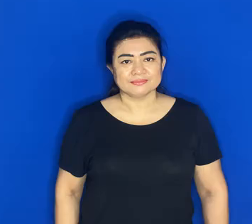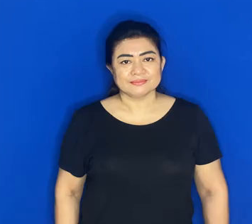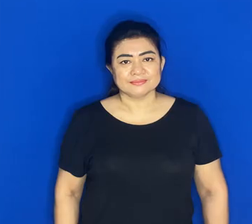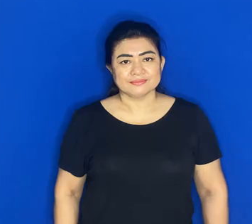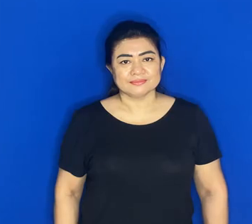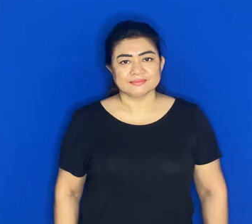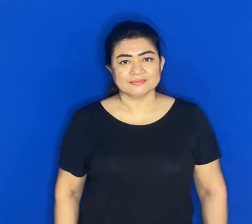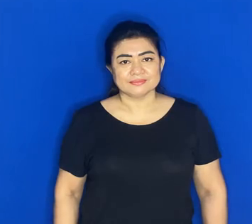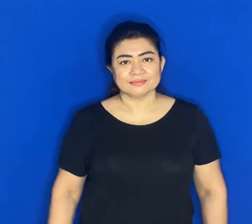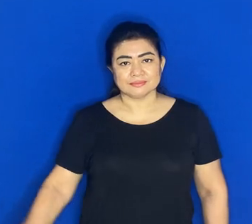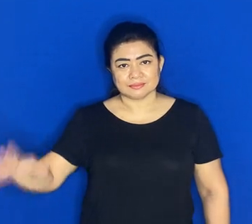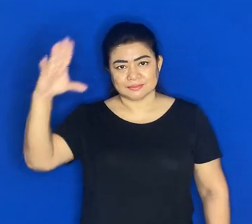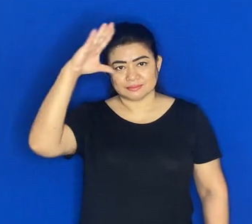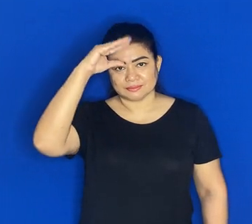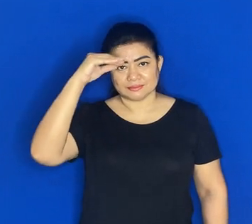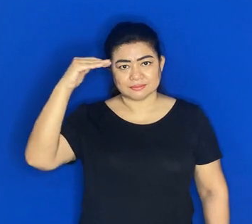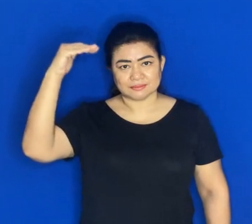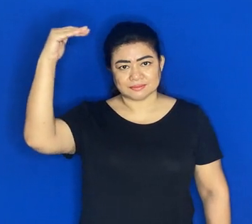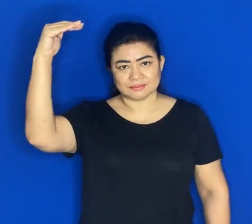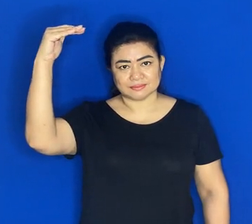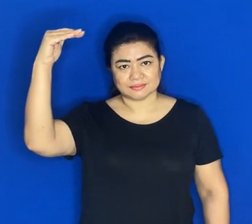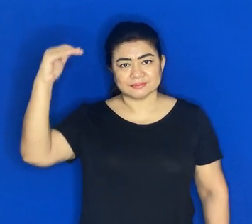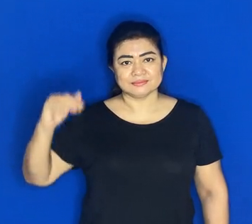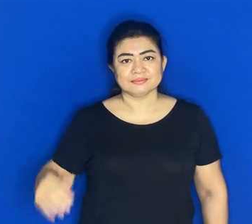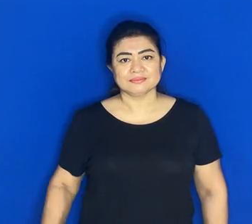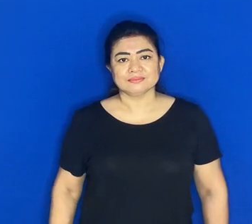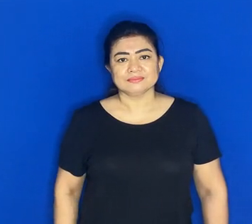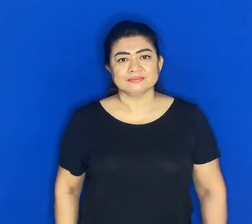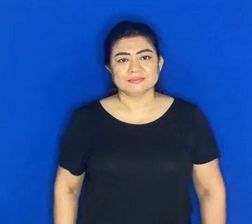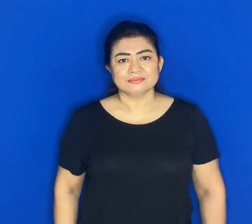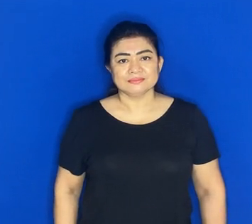man